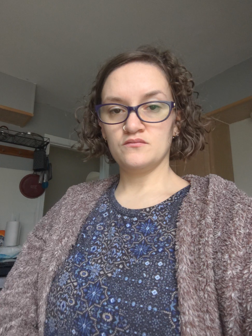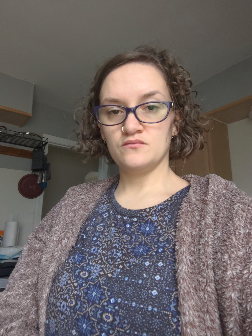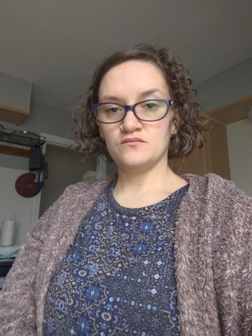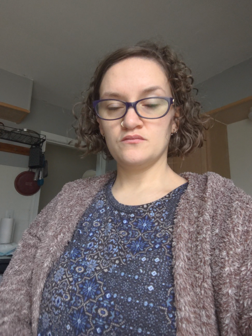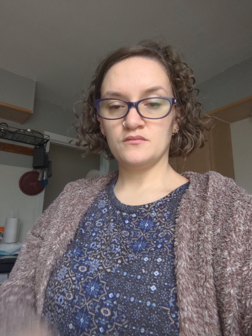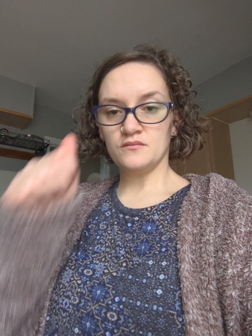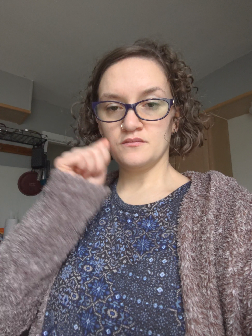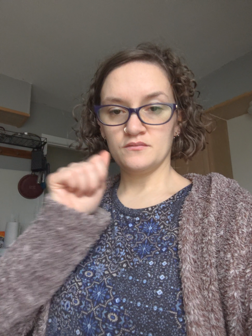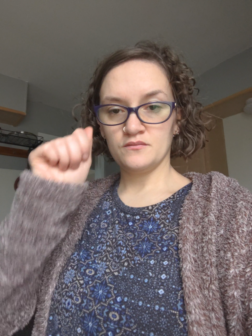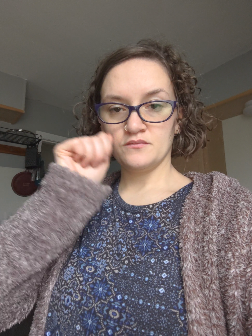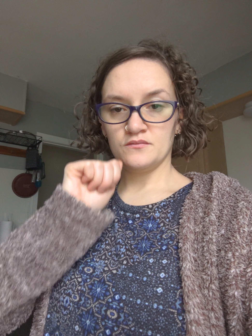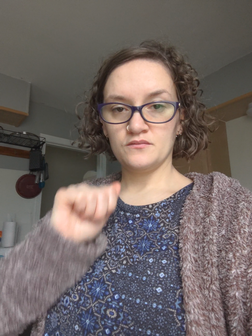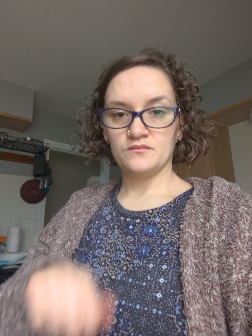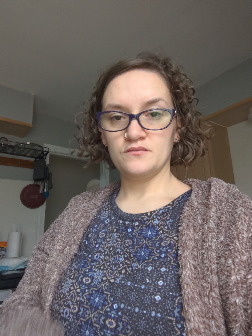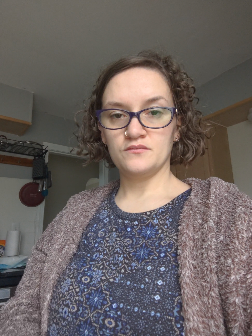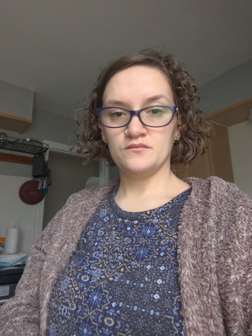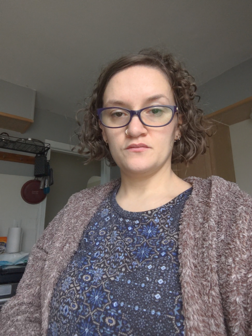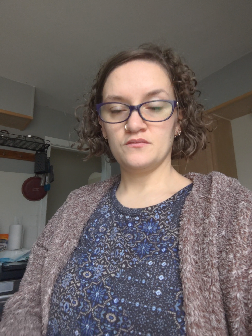aunt